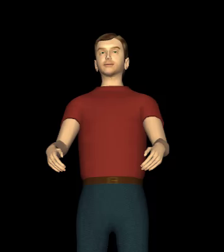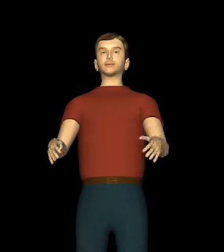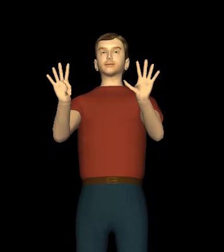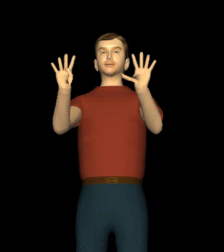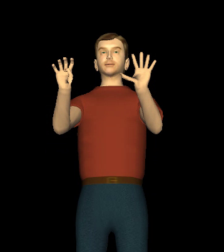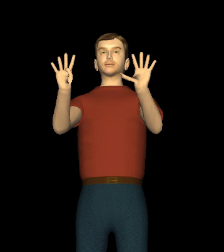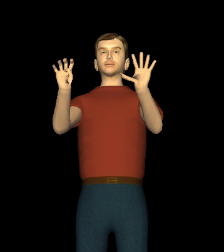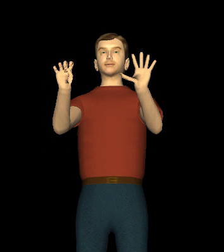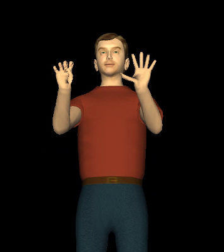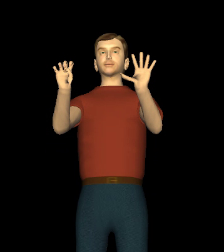90